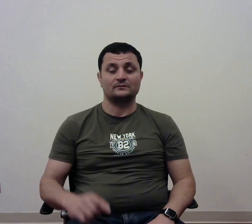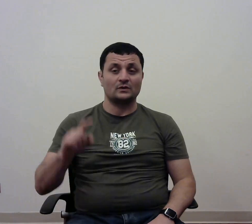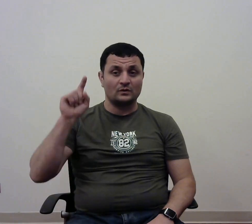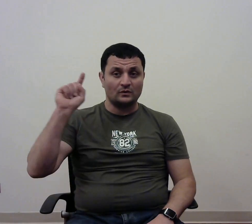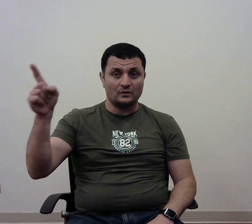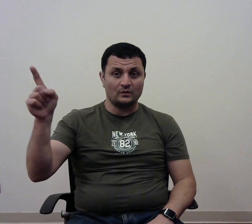O